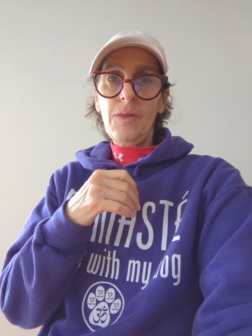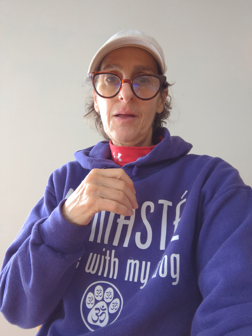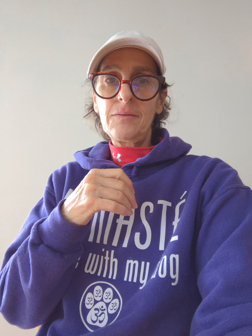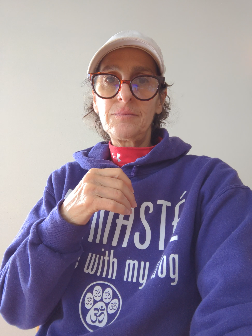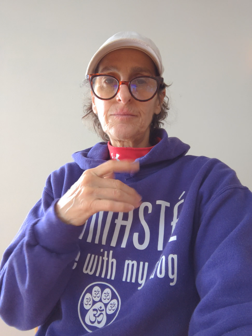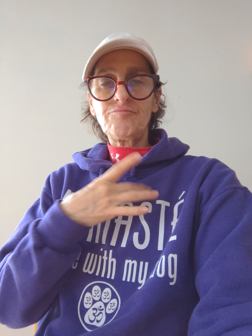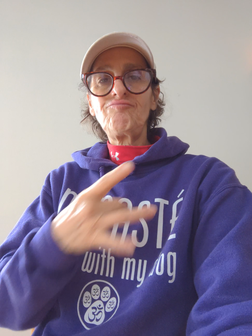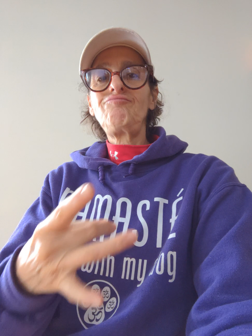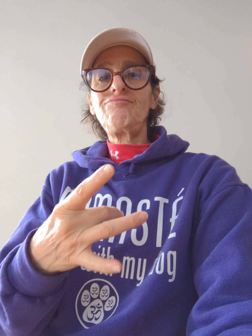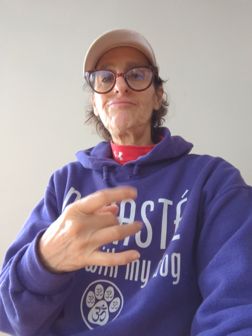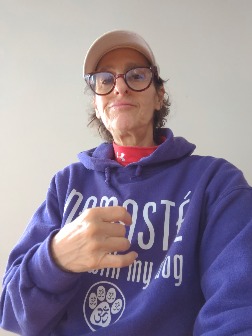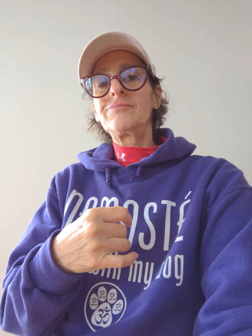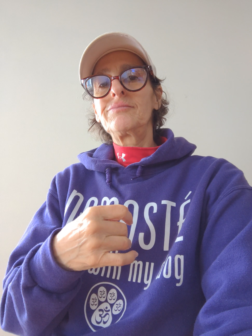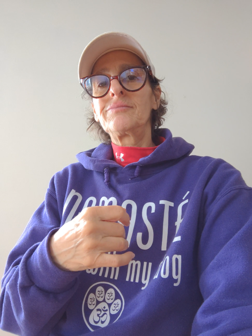like